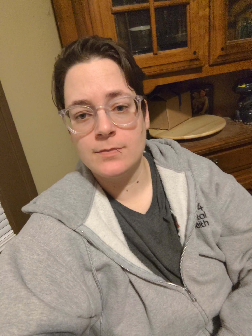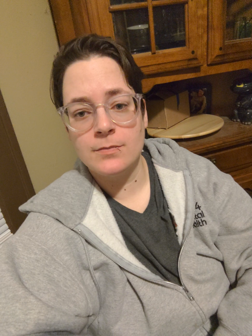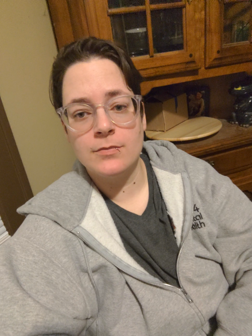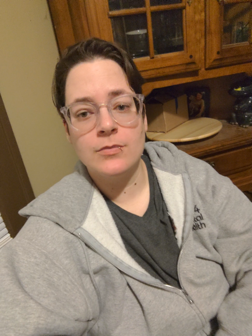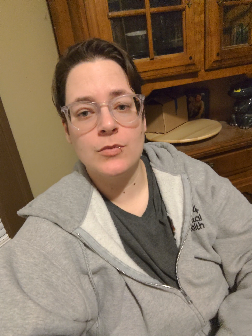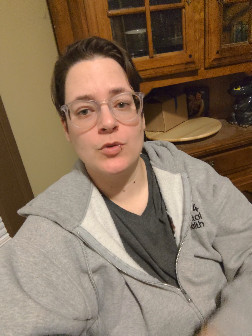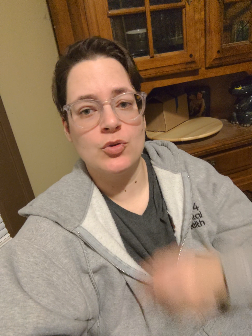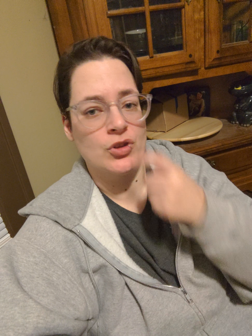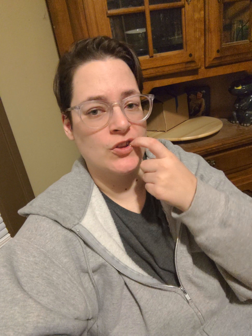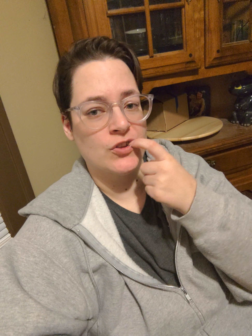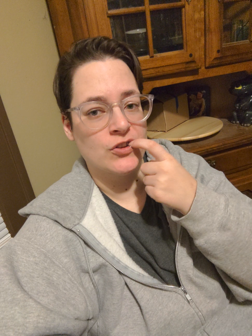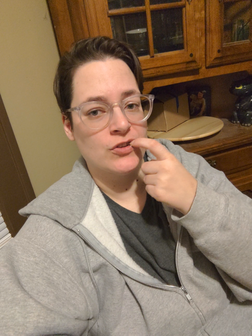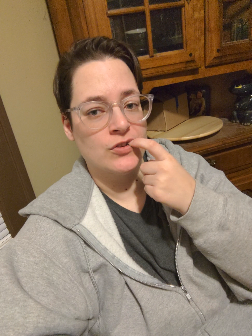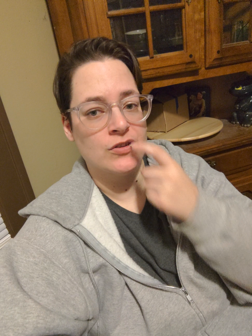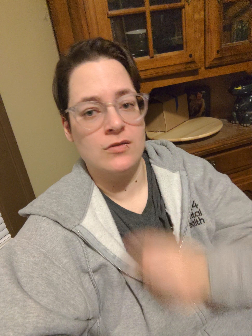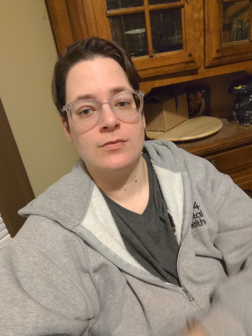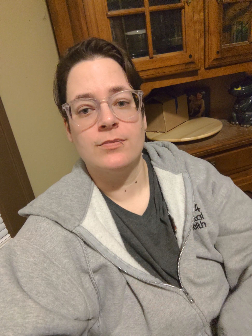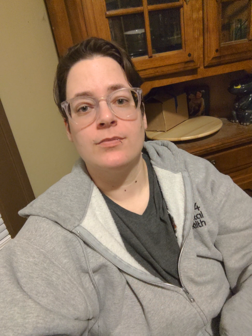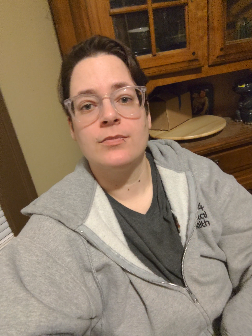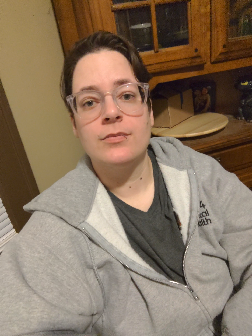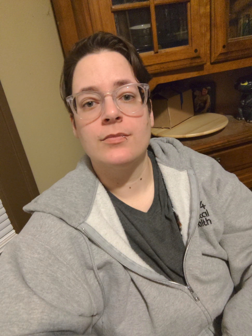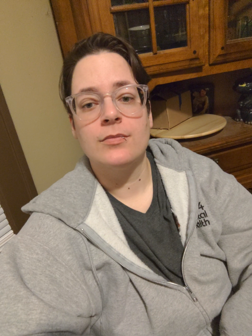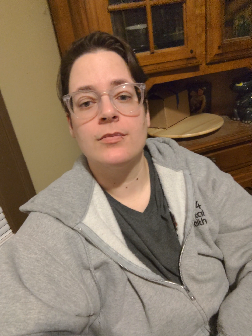tooth